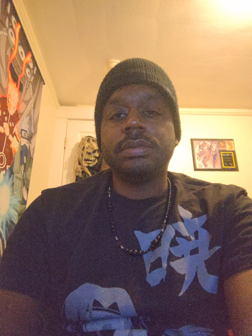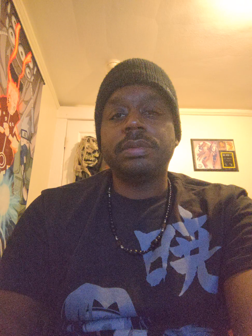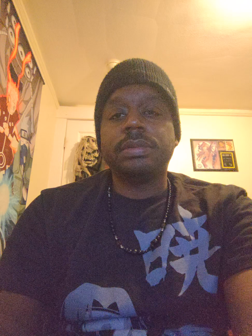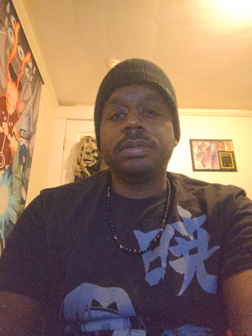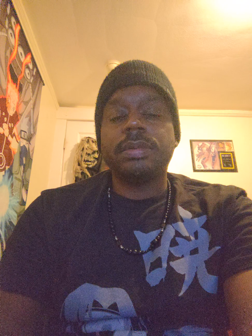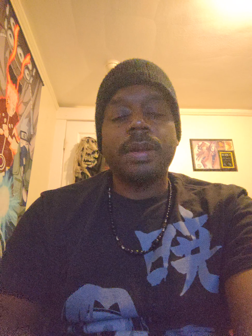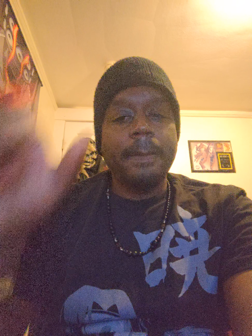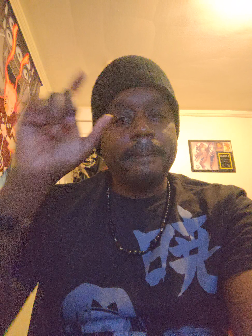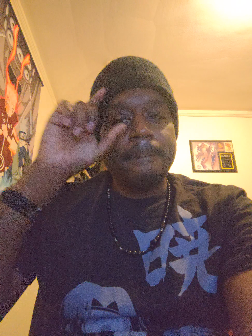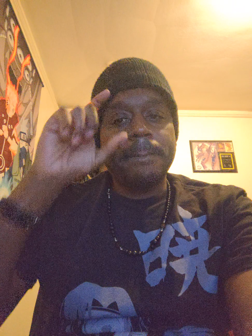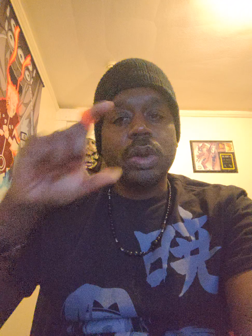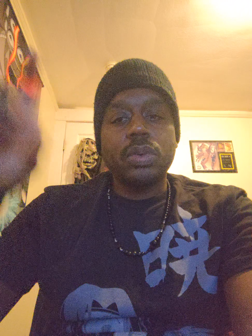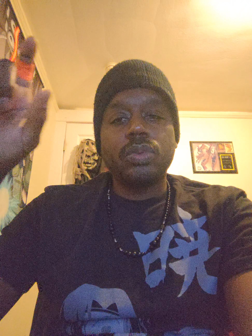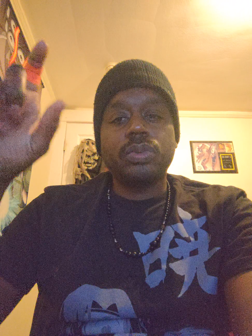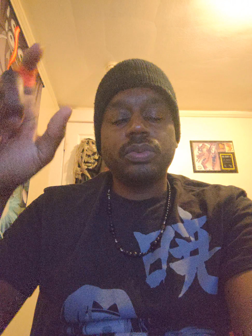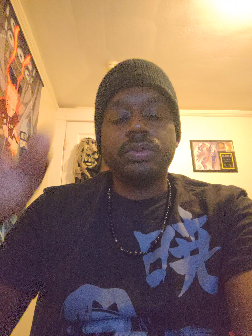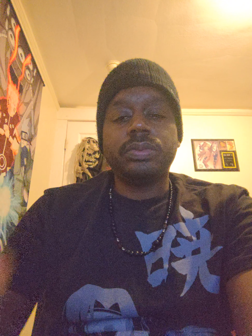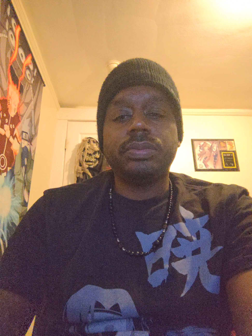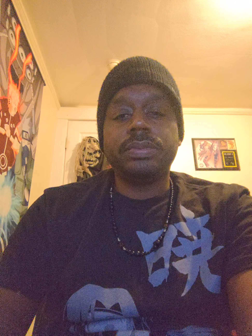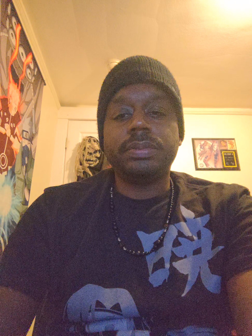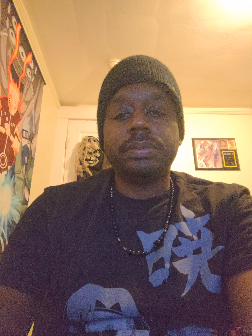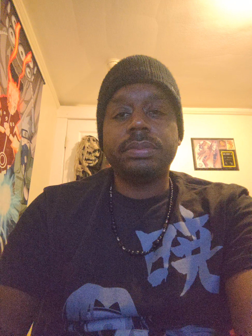moon